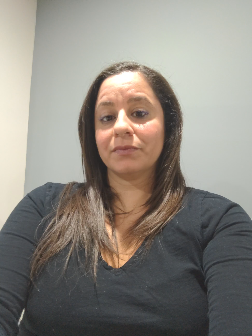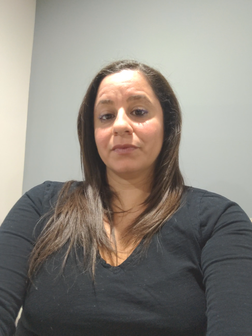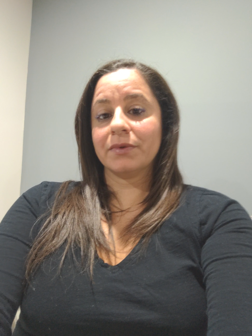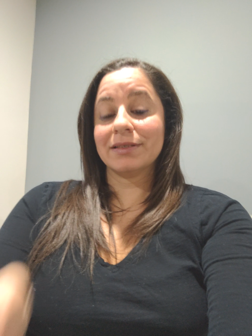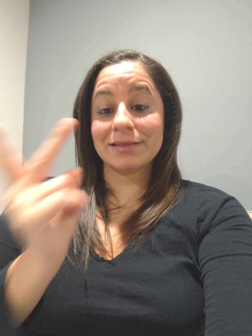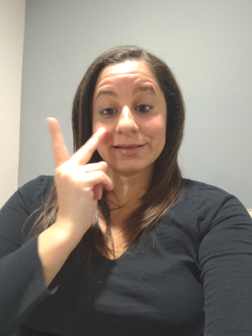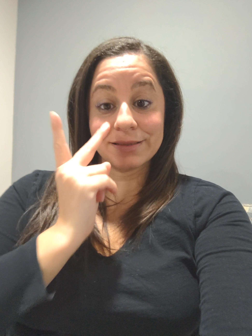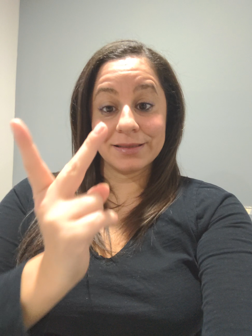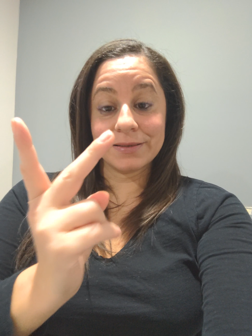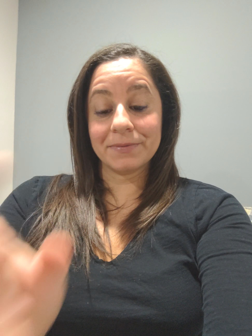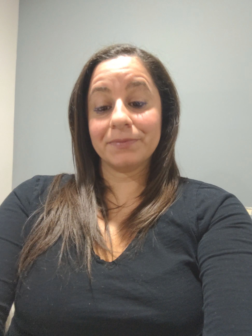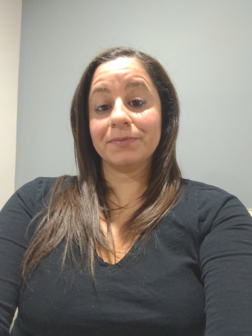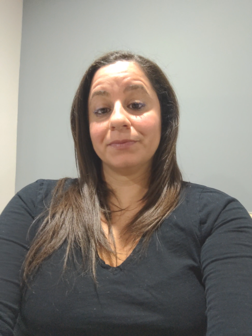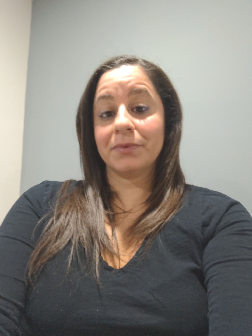see